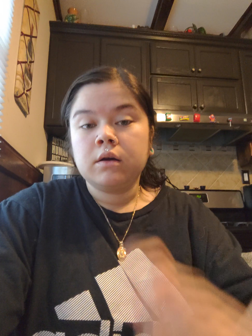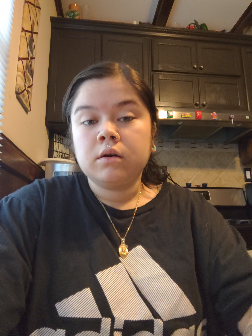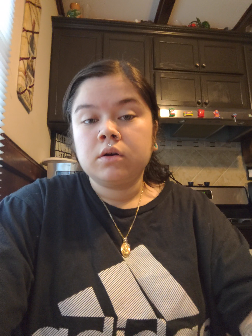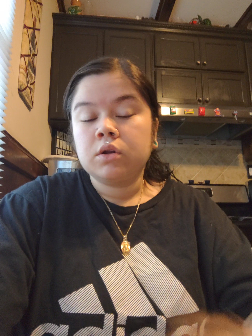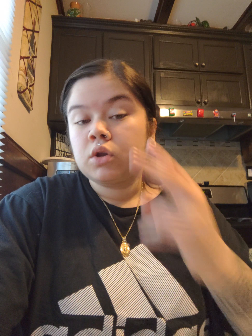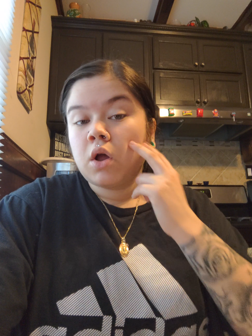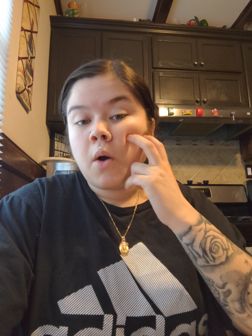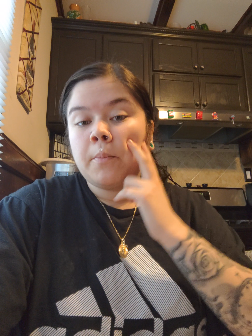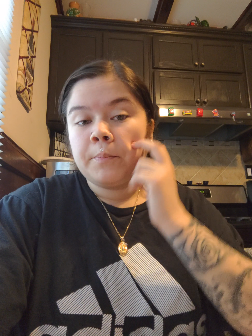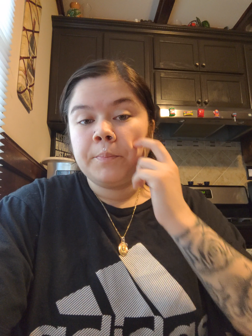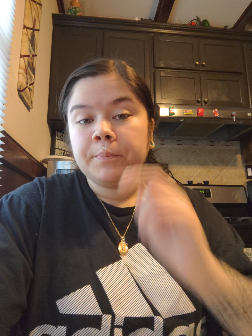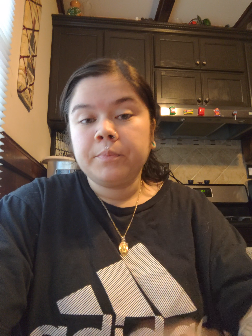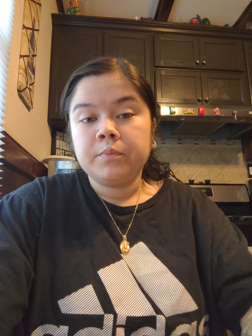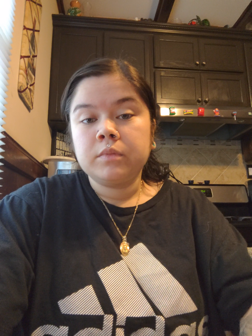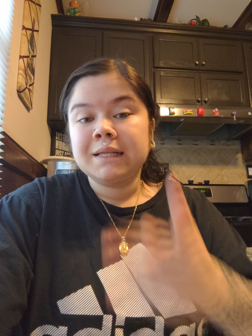gum